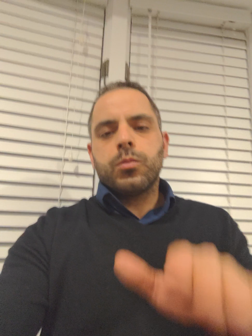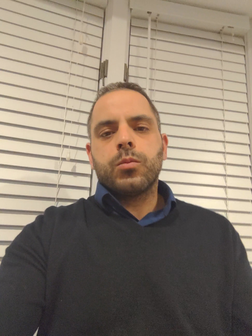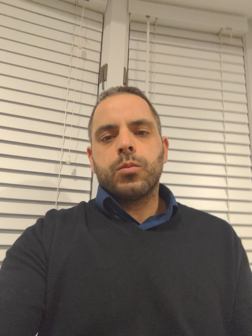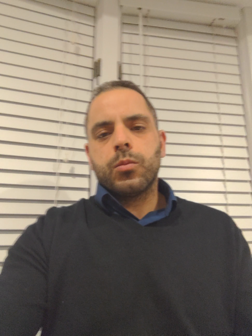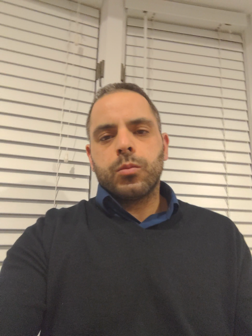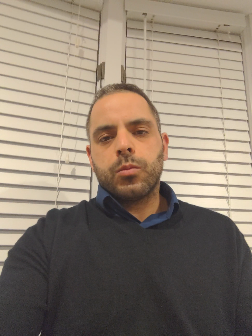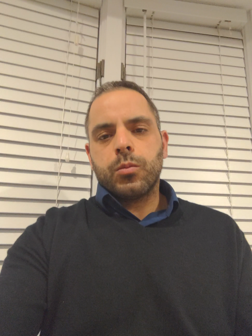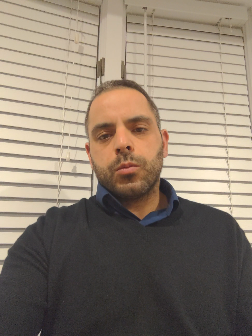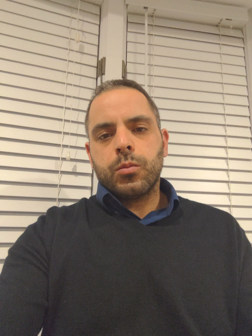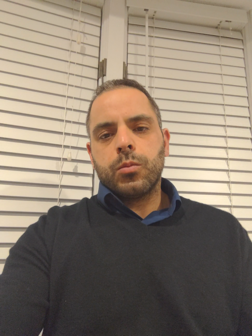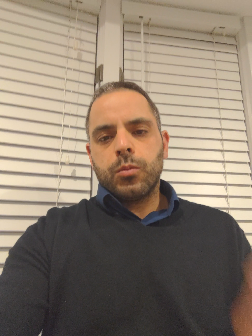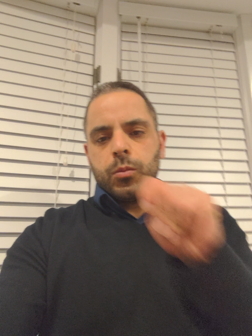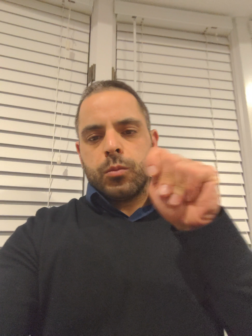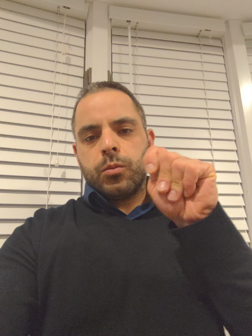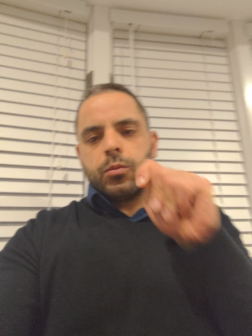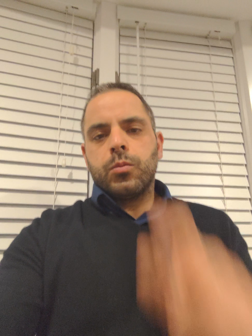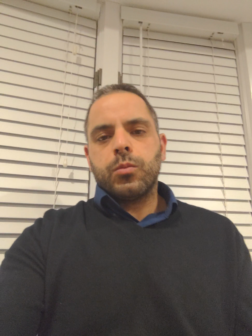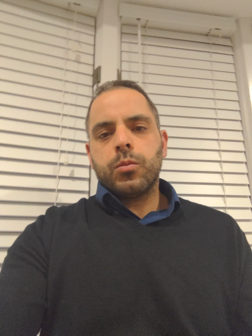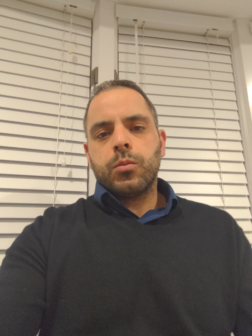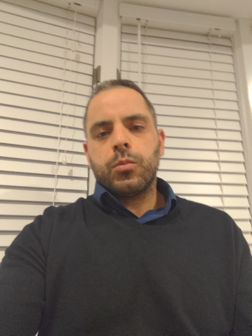potty